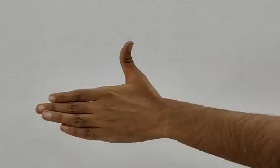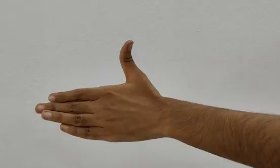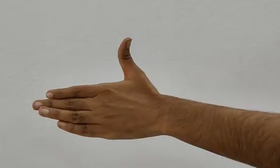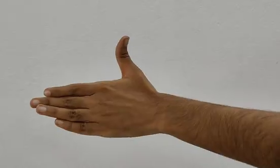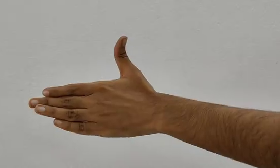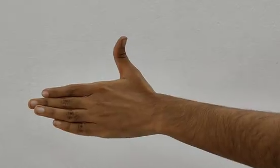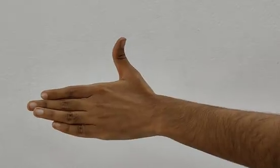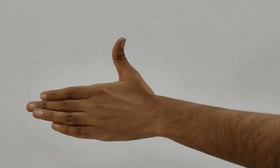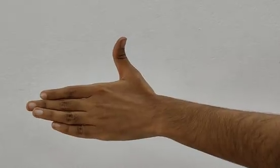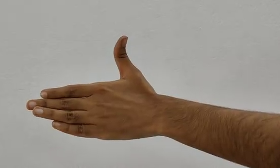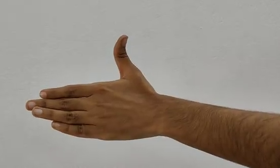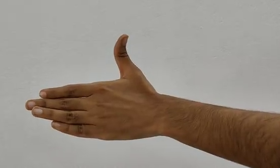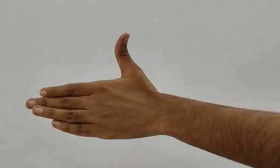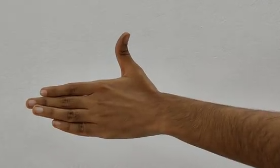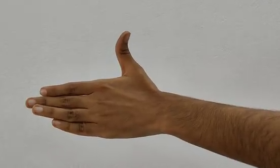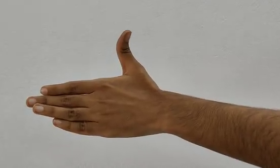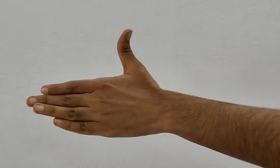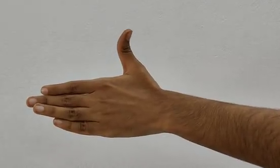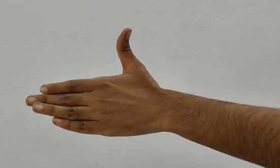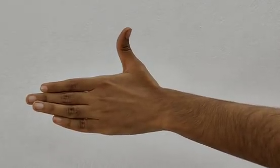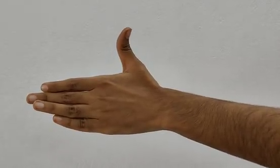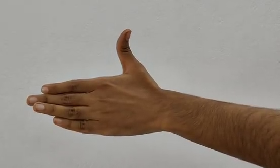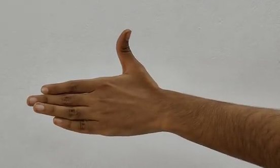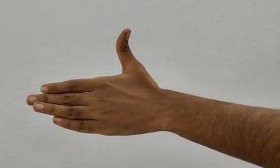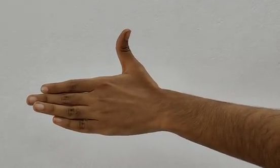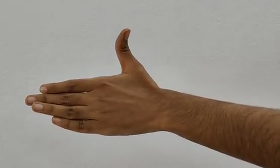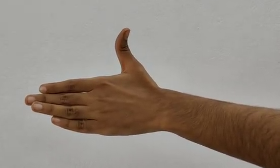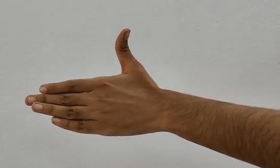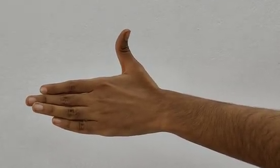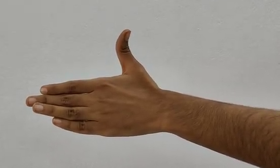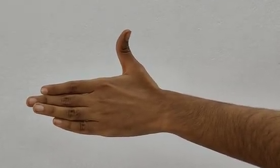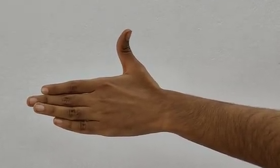ആ